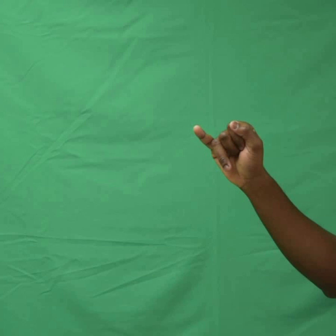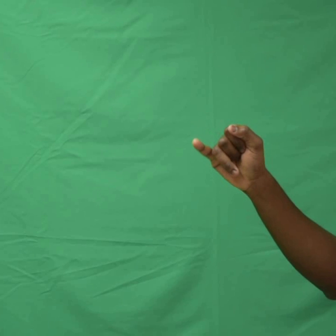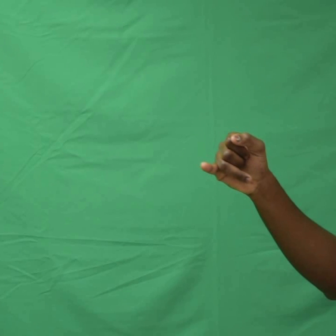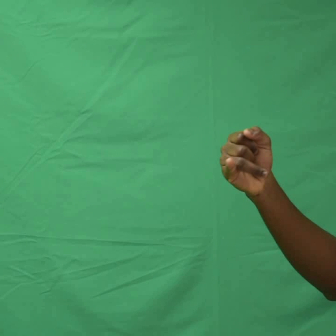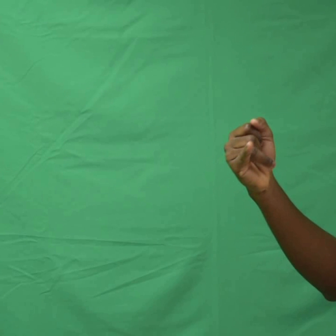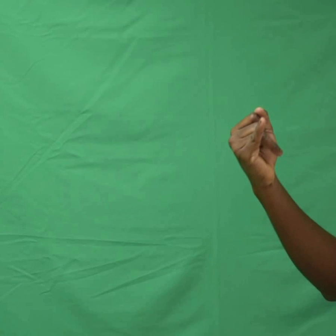J